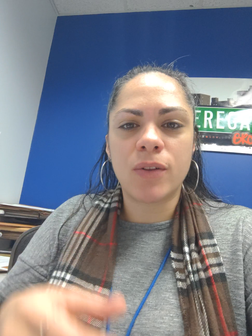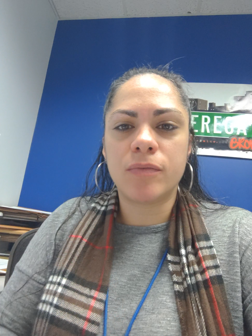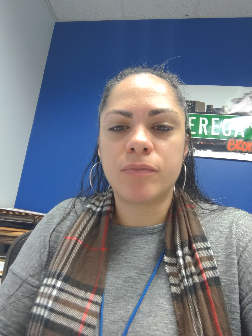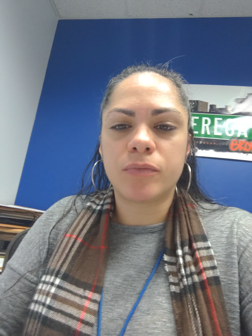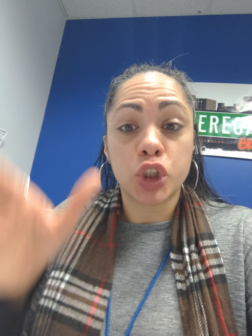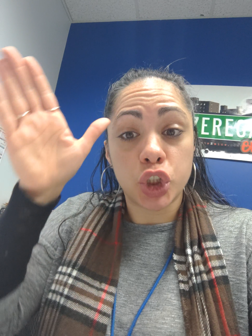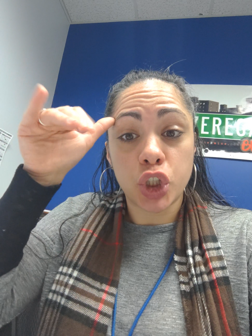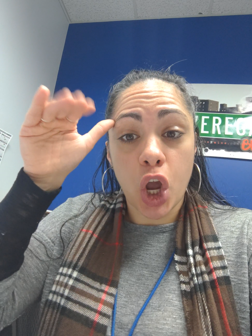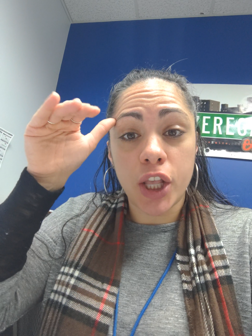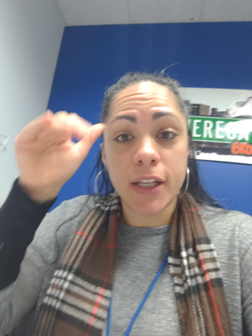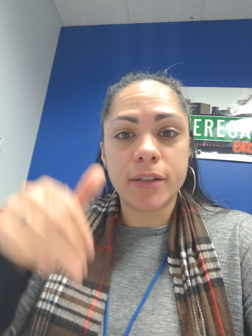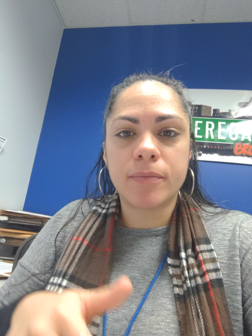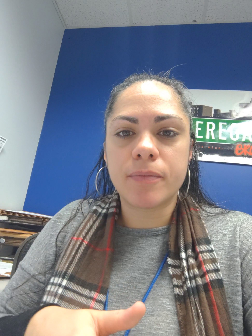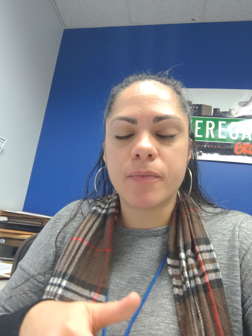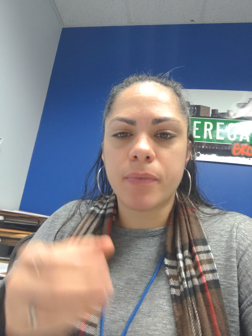donkey